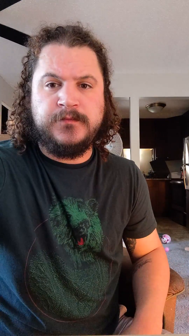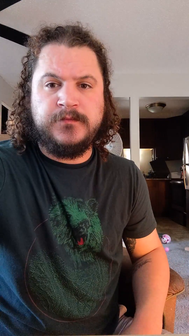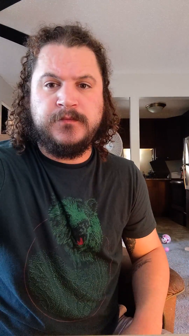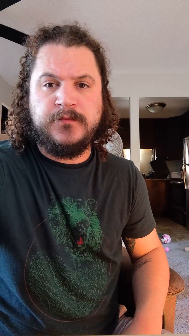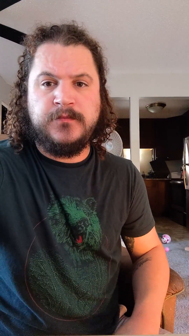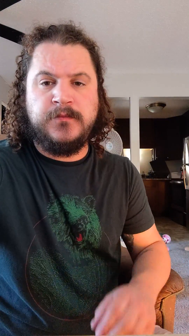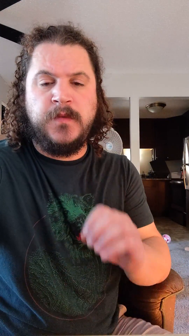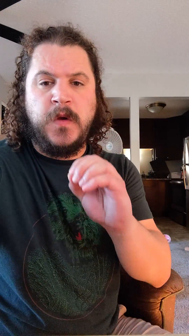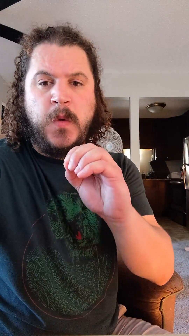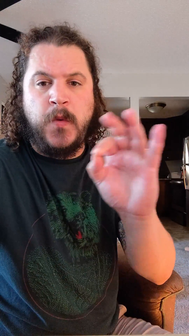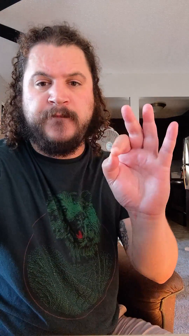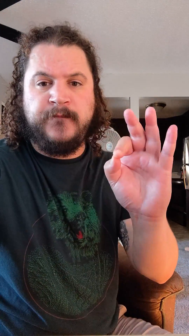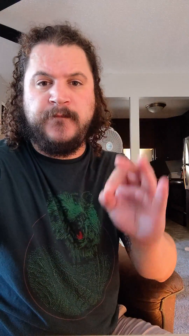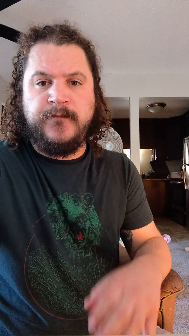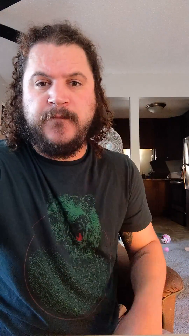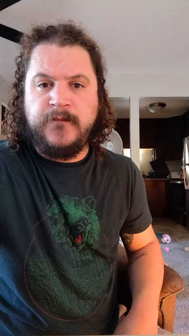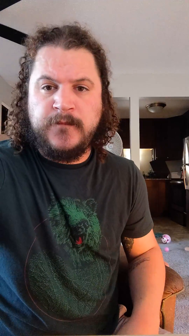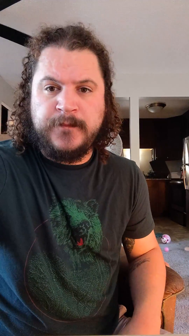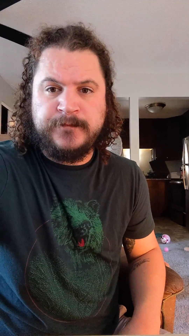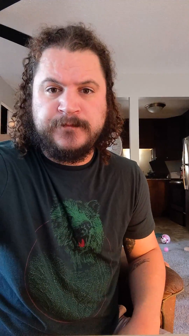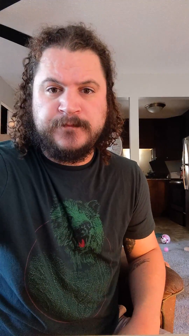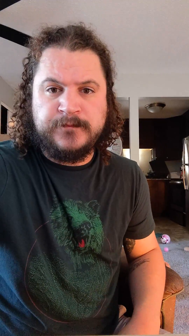off